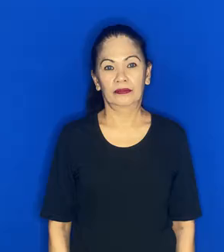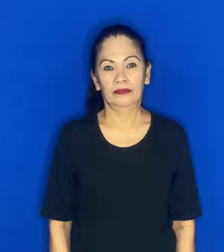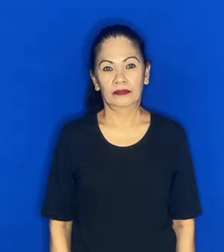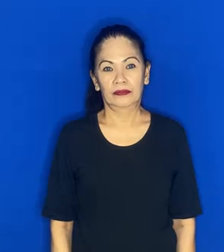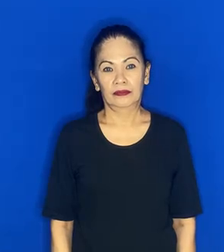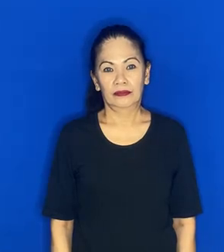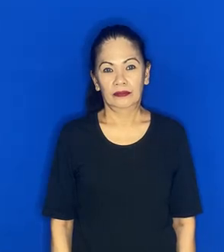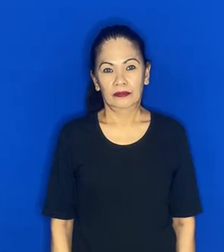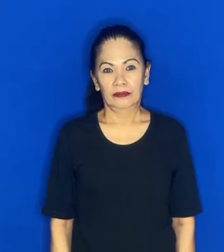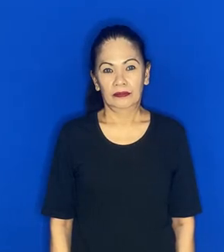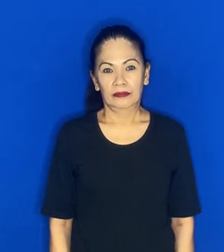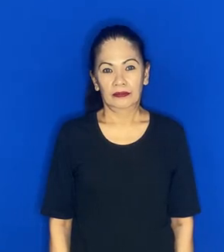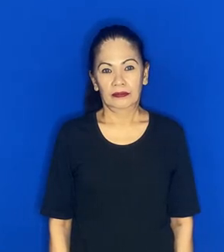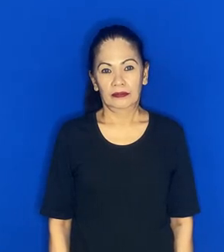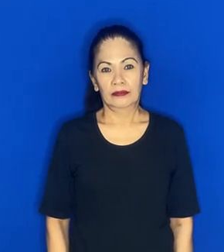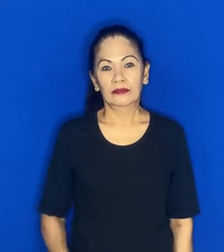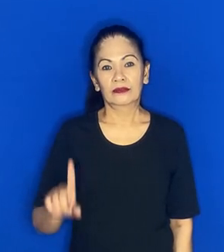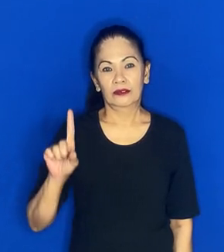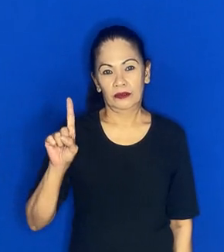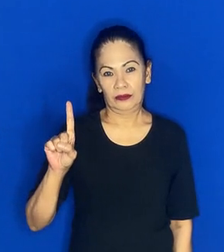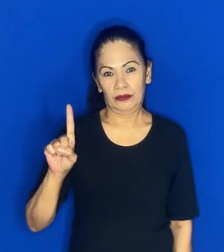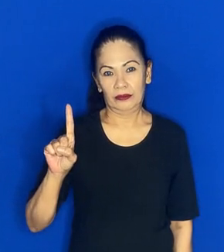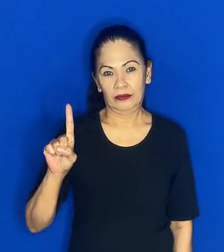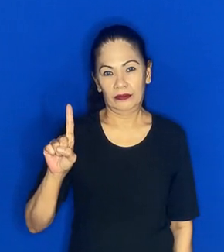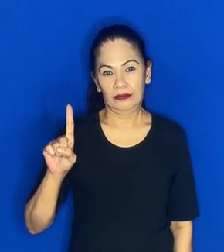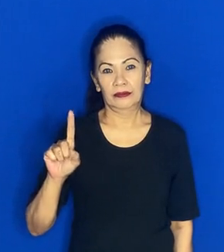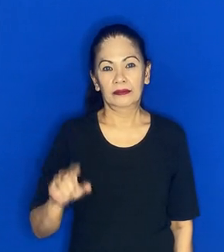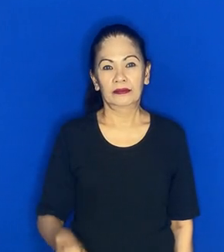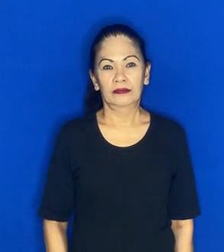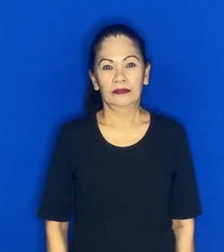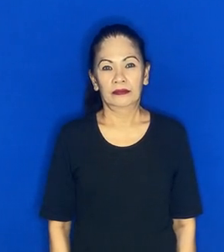one